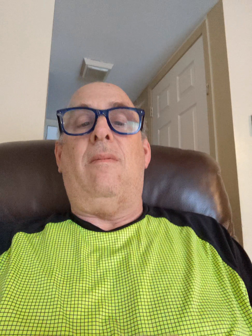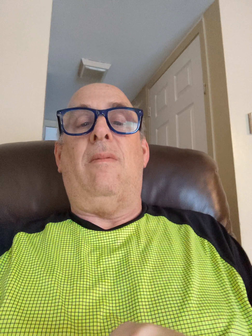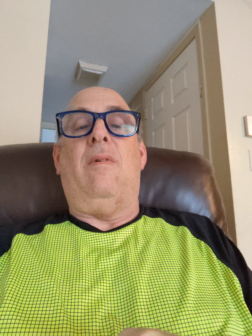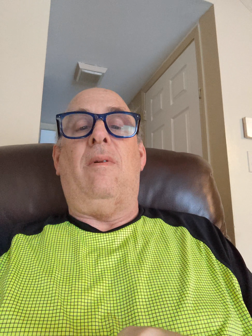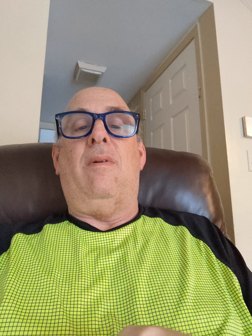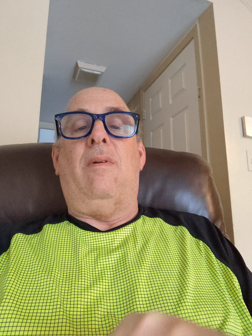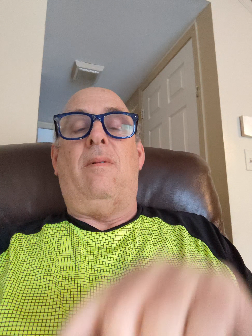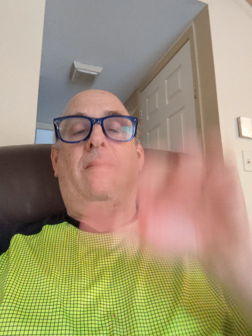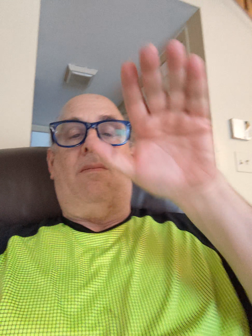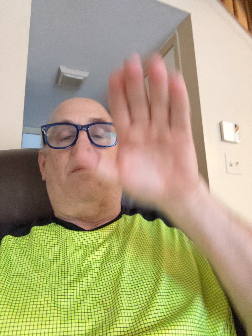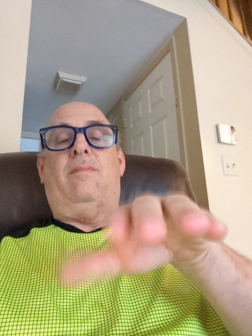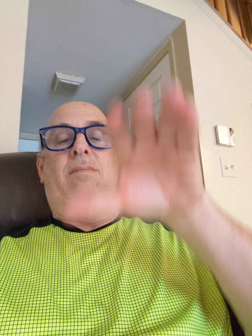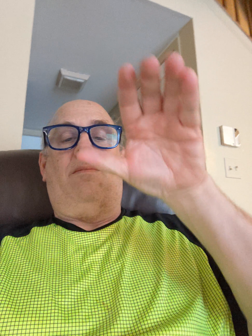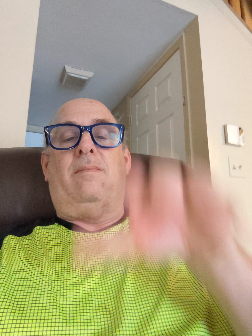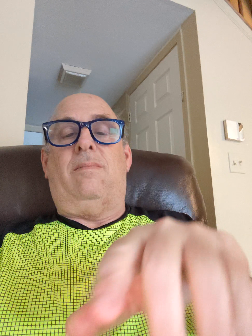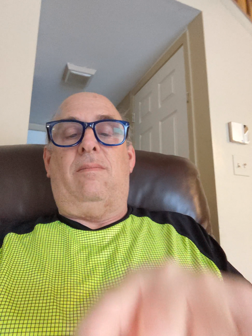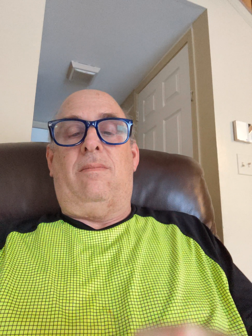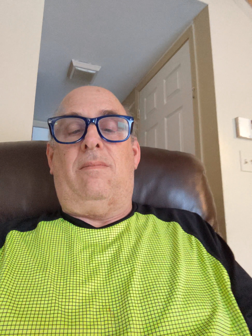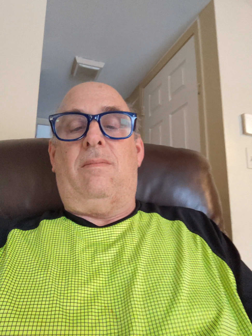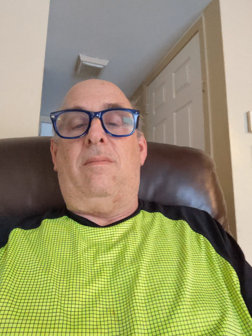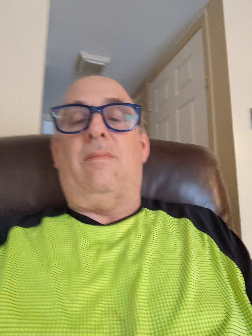alligator